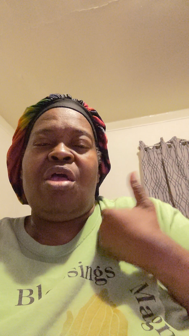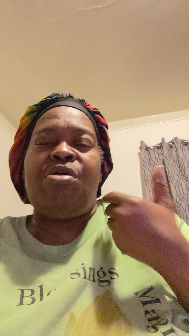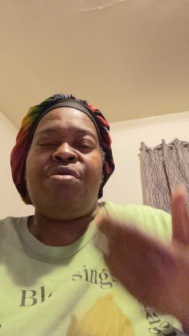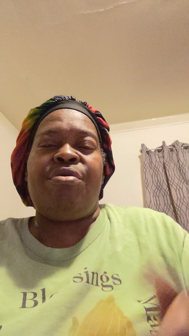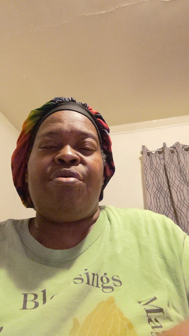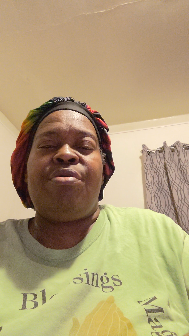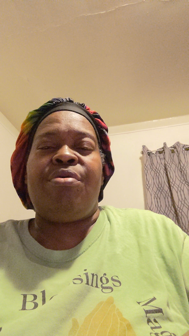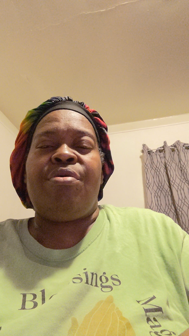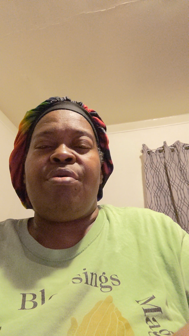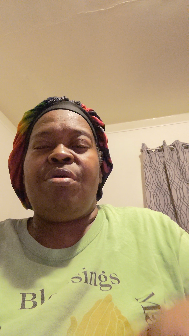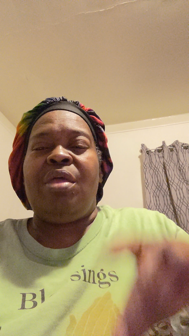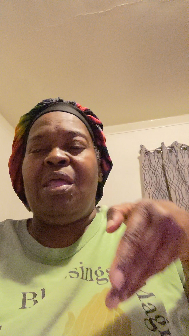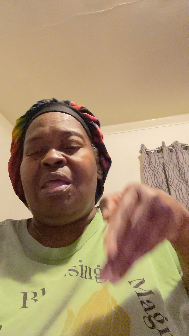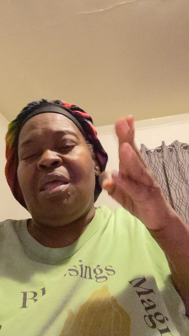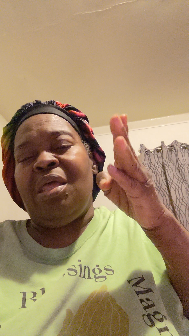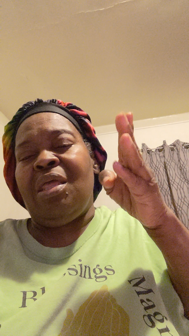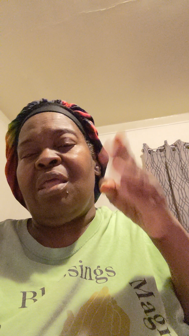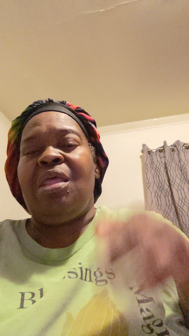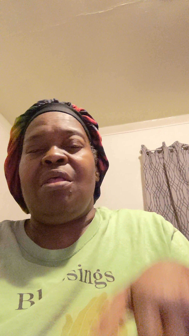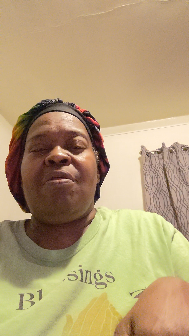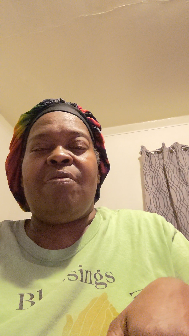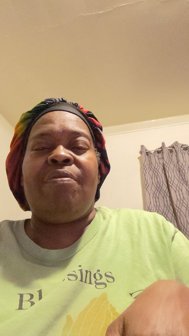kick